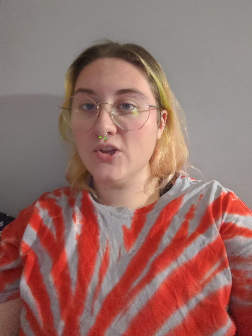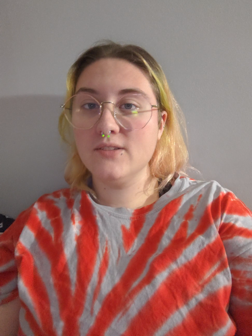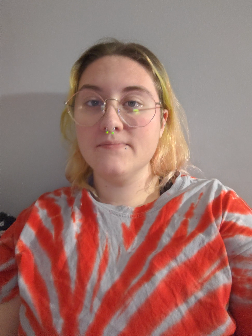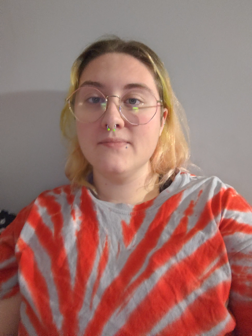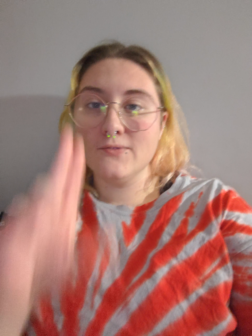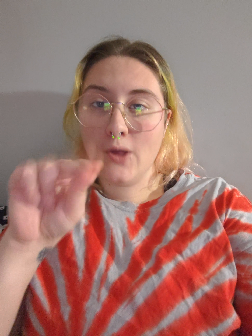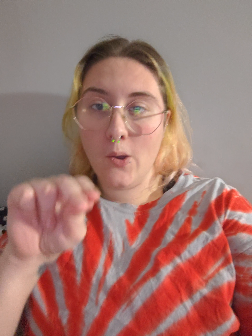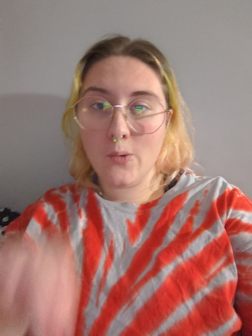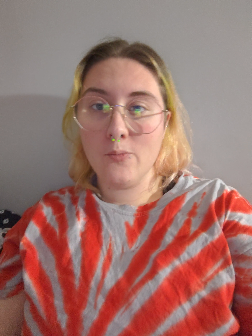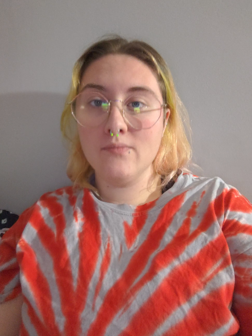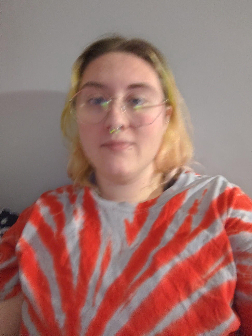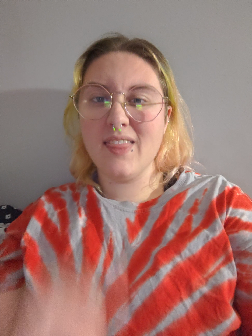no